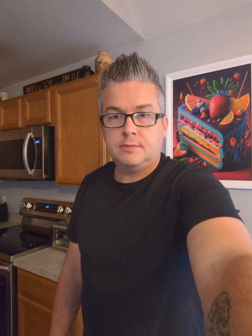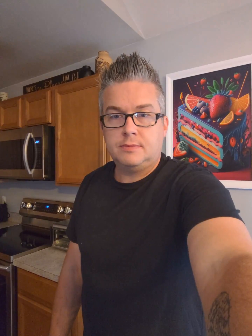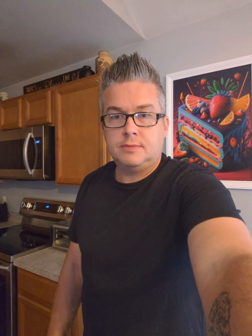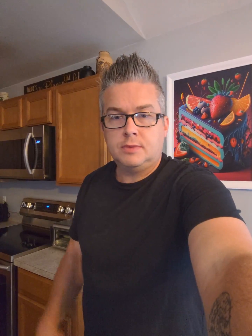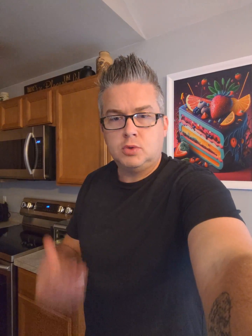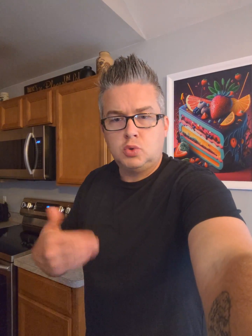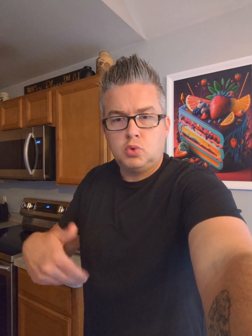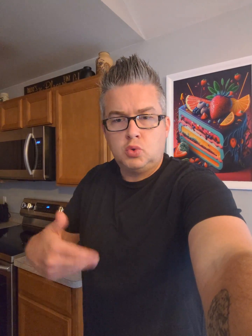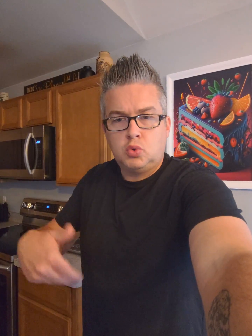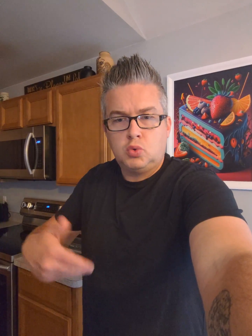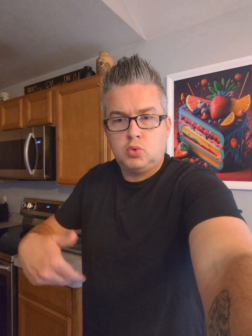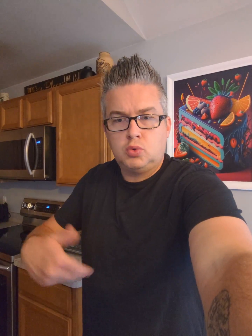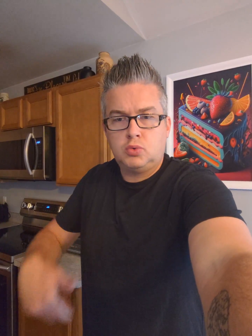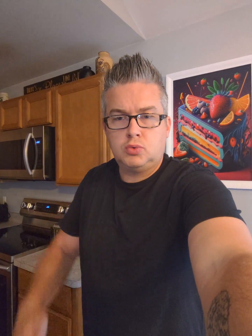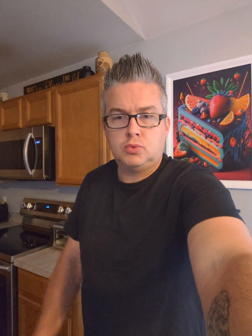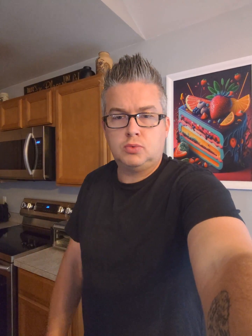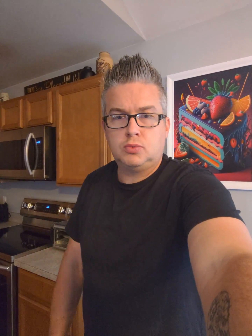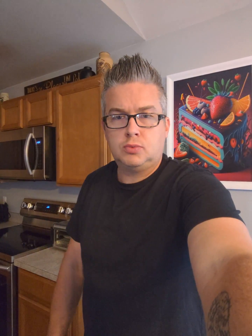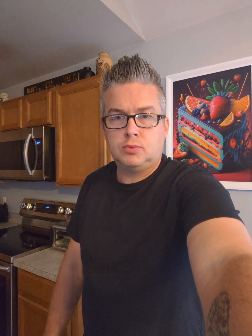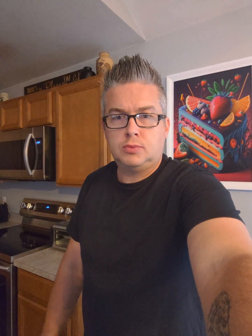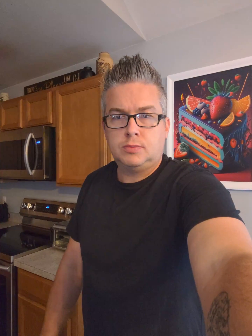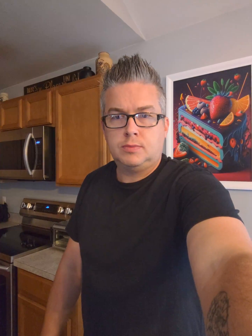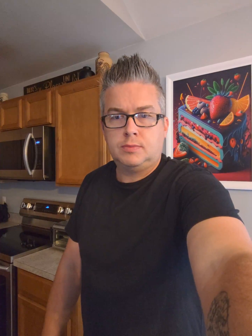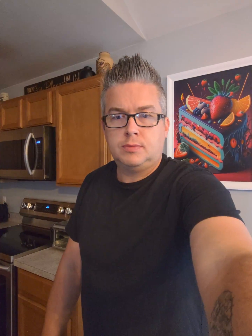shorts